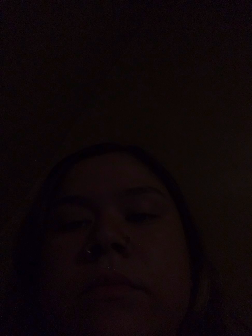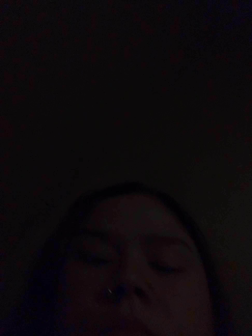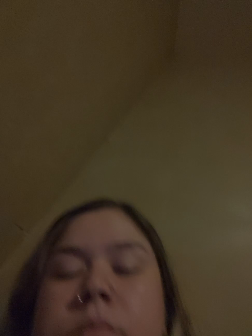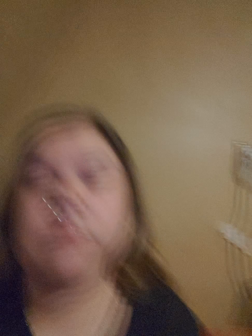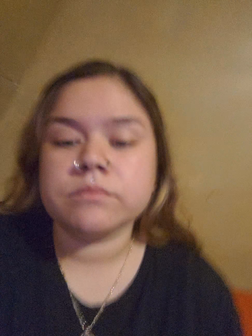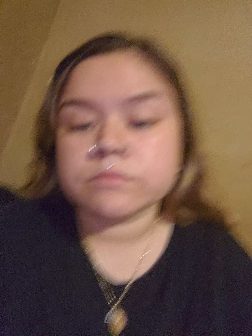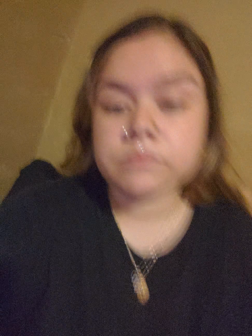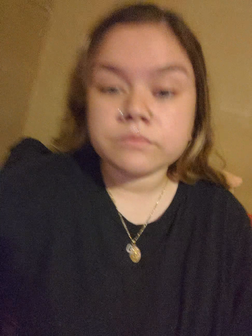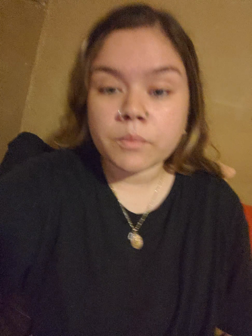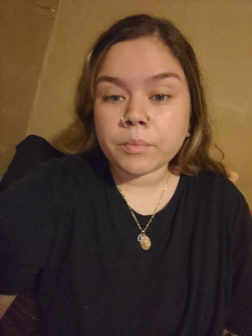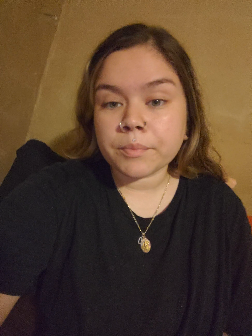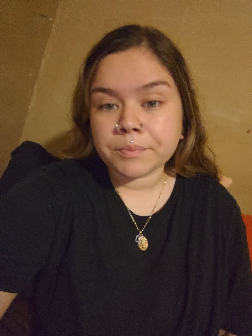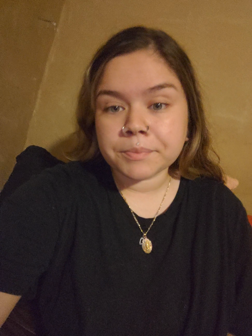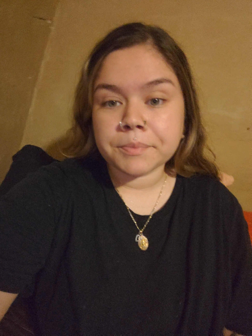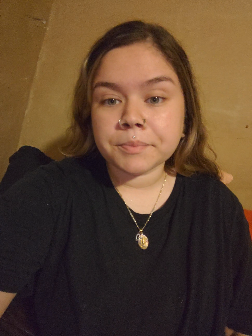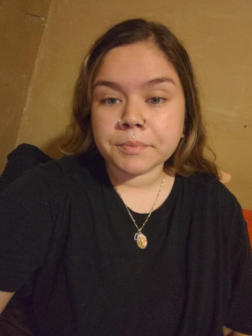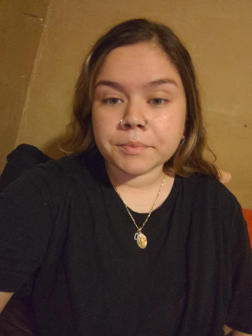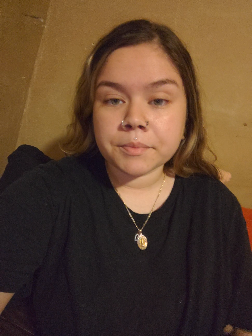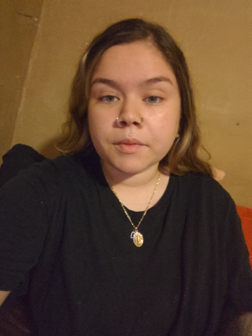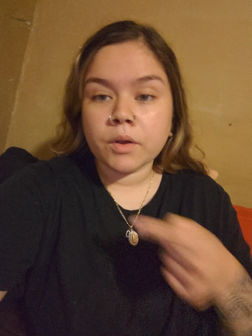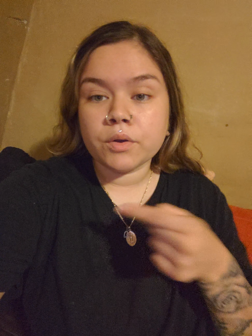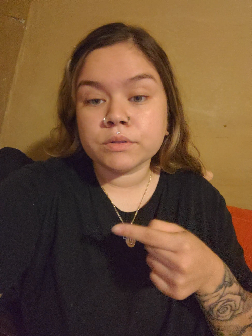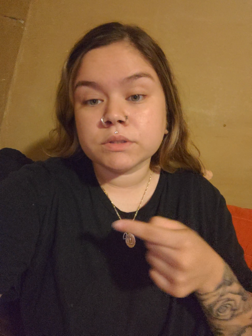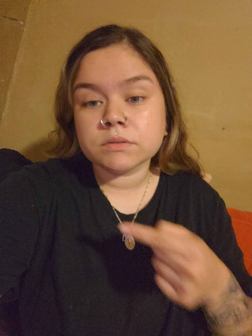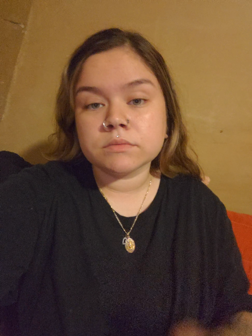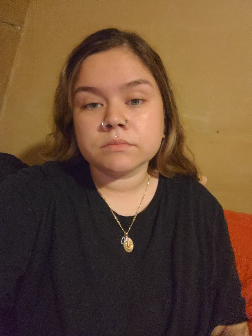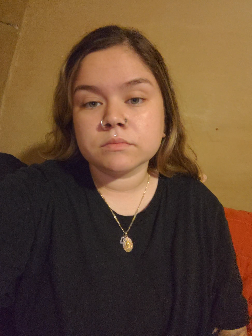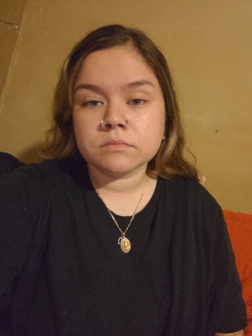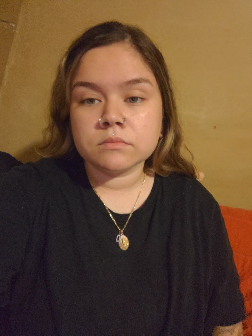hurt